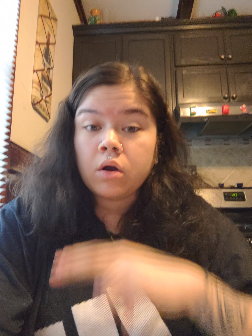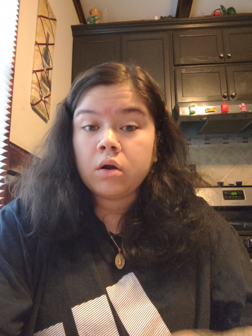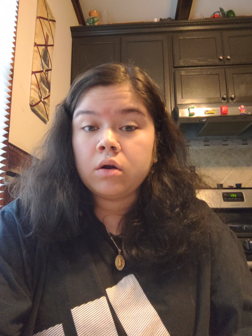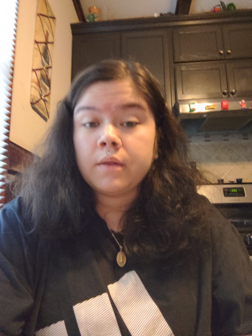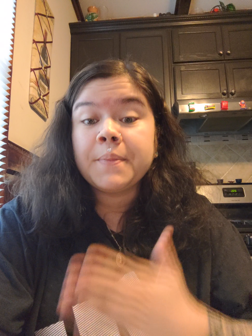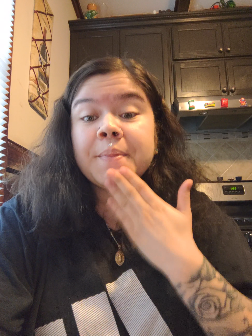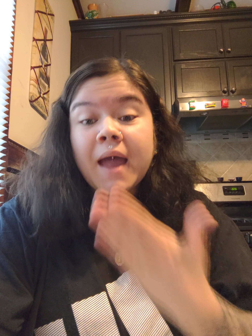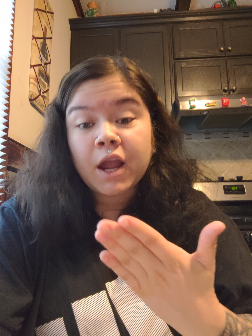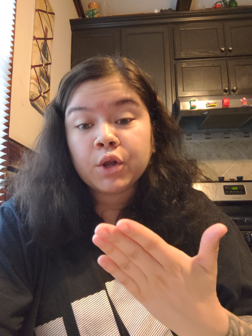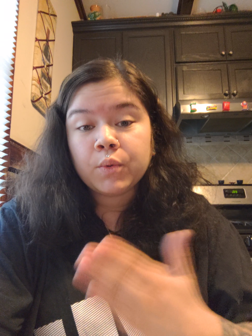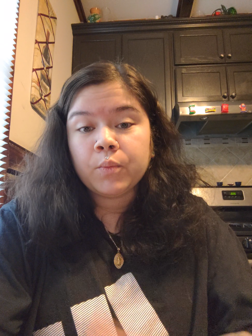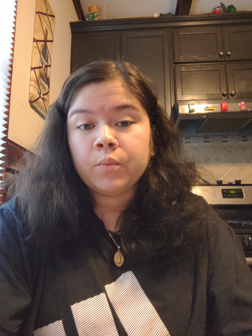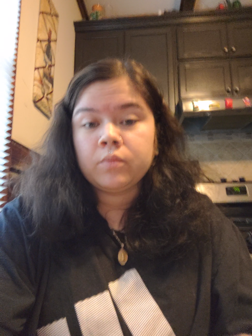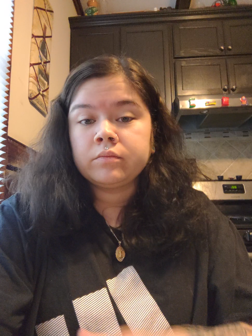thank you